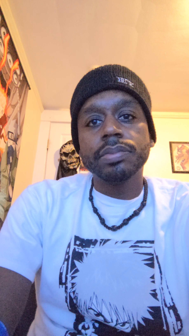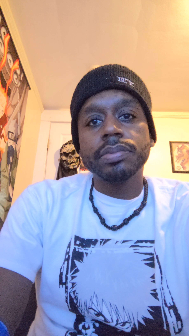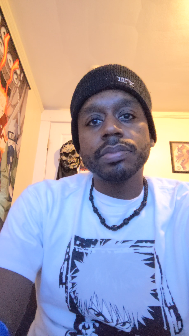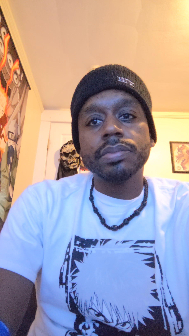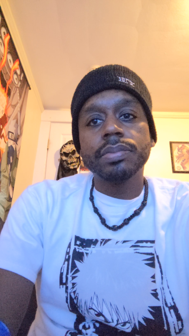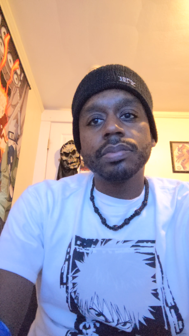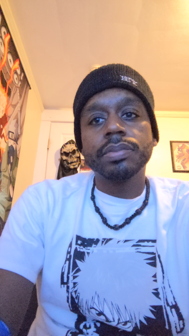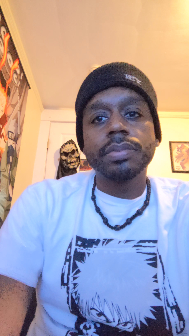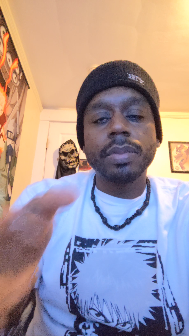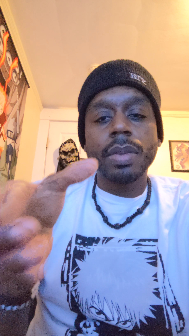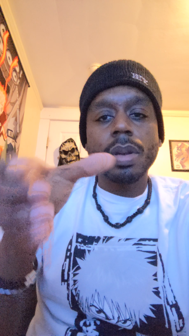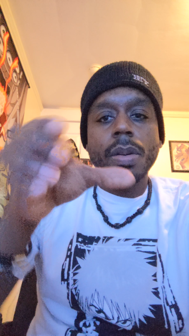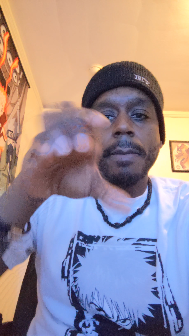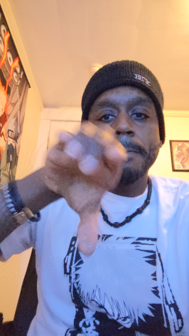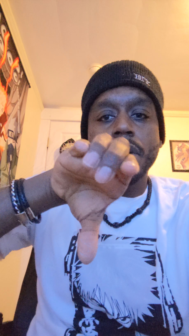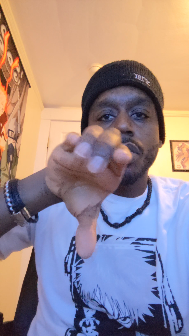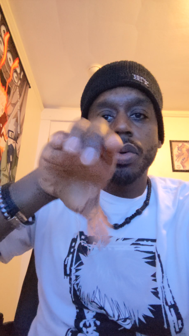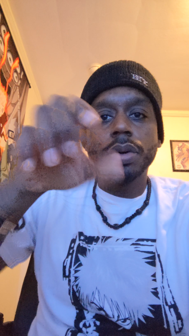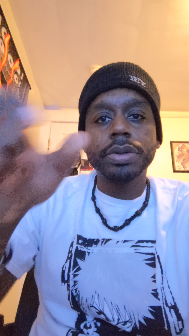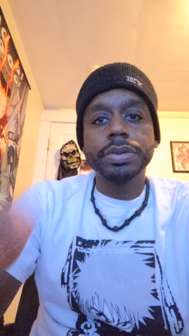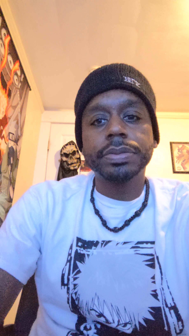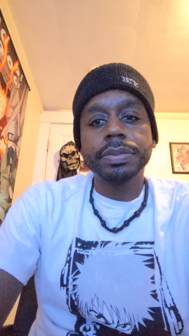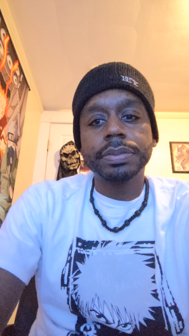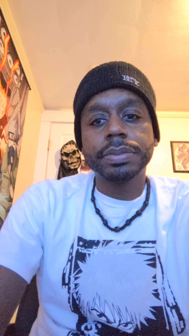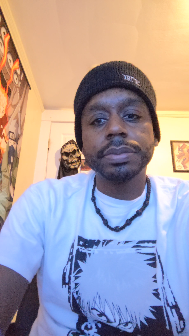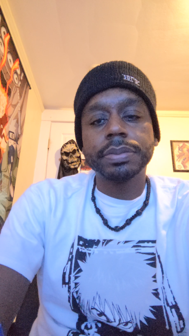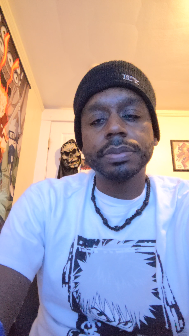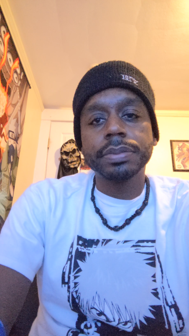pour